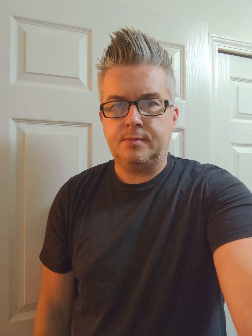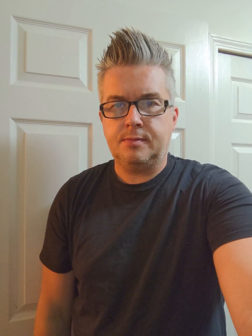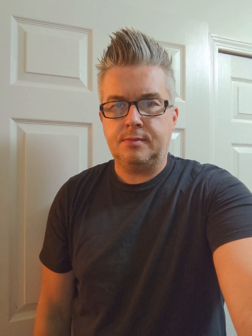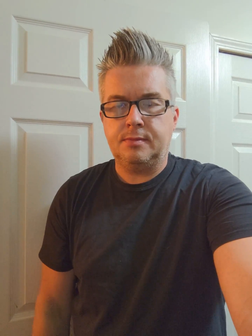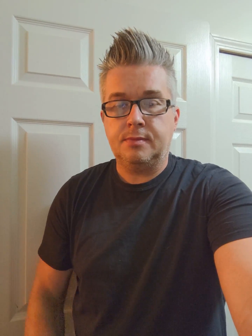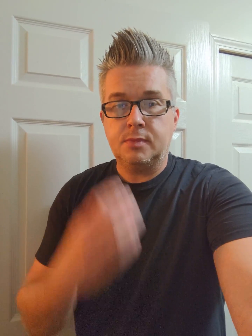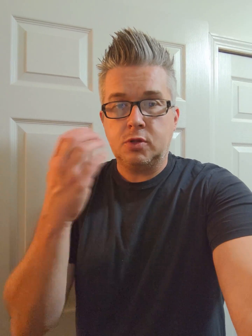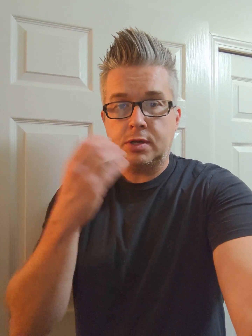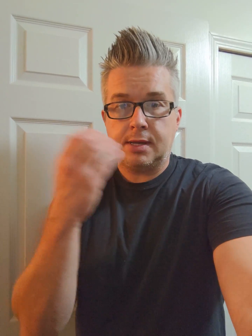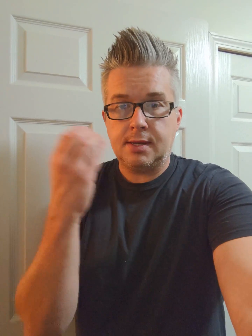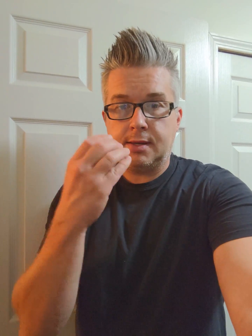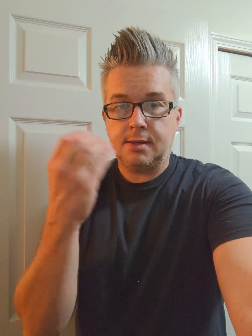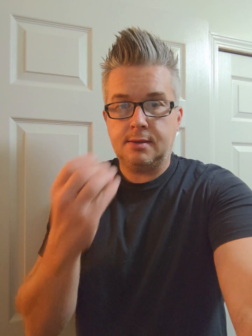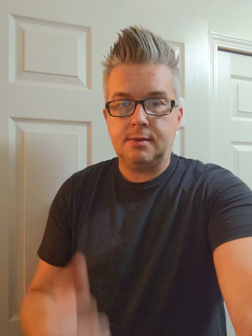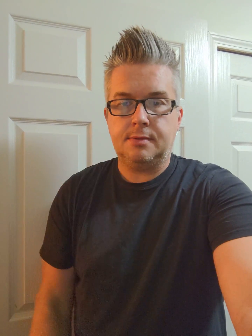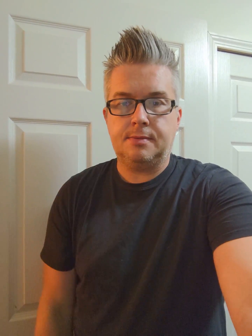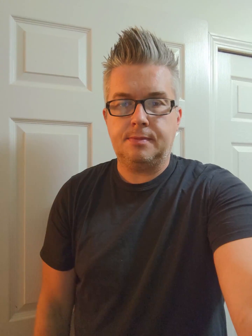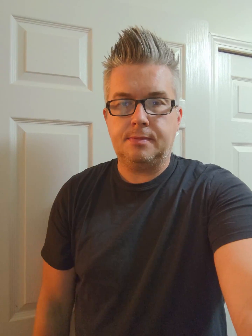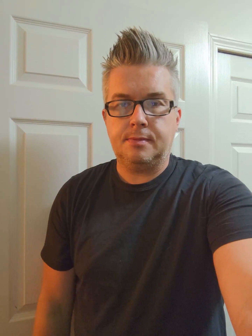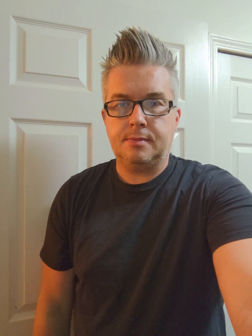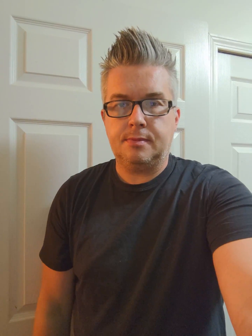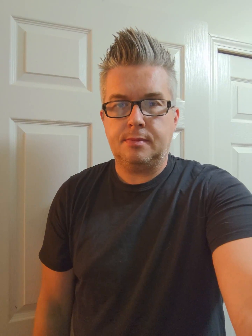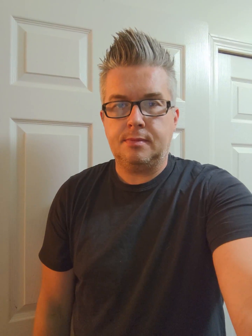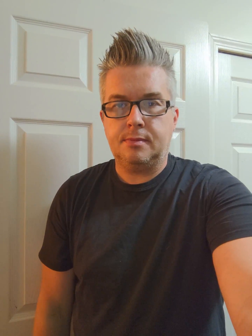shake